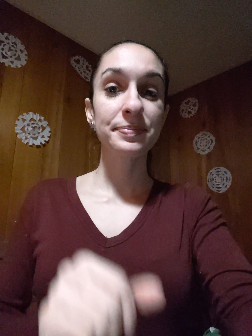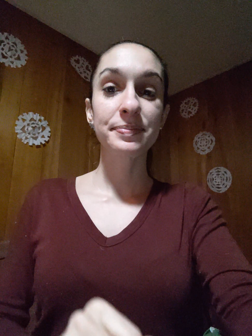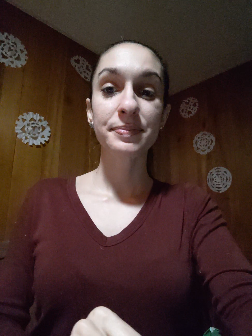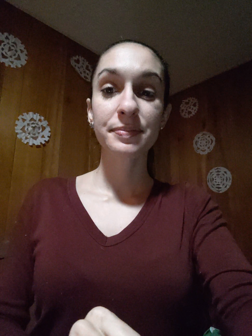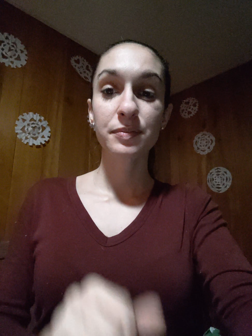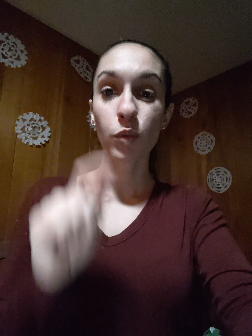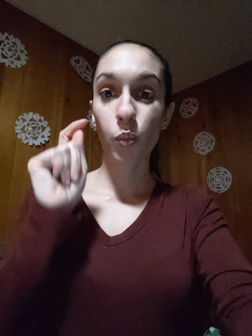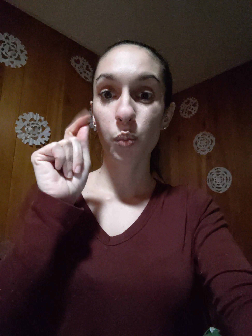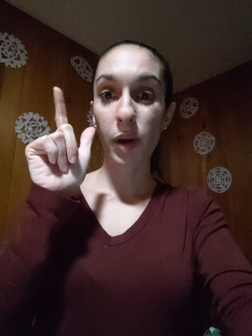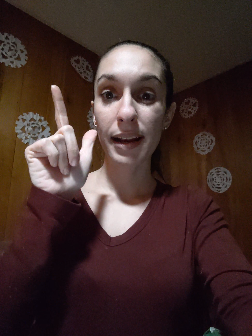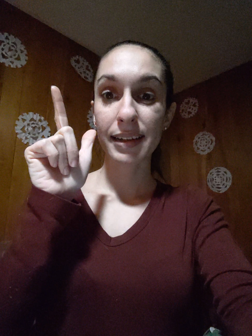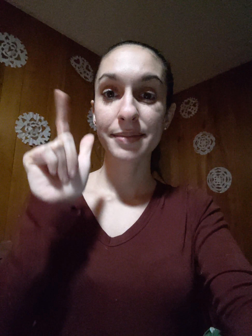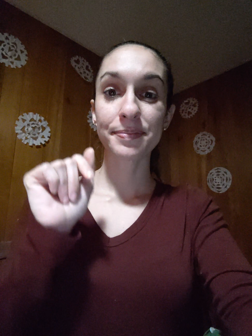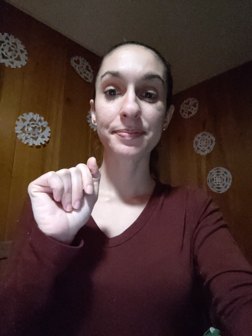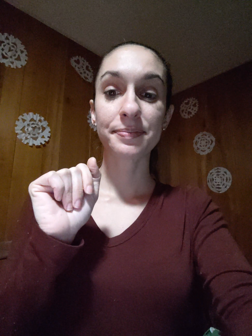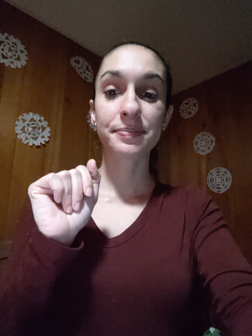wake